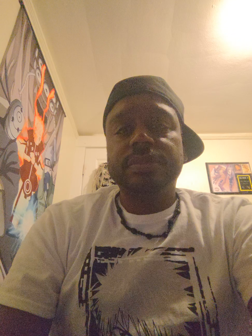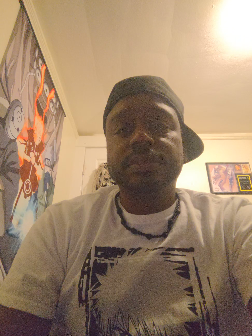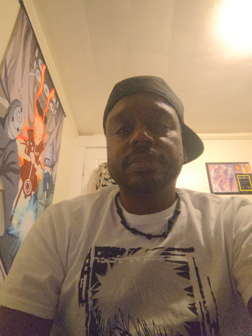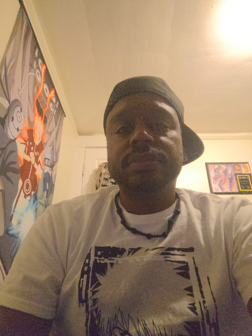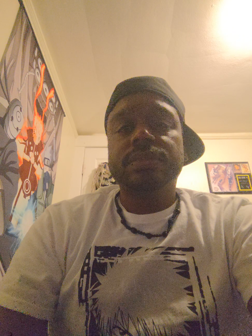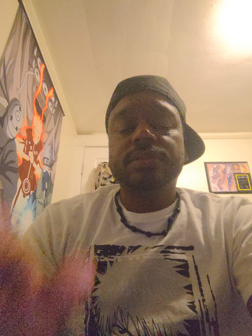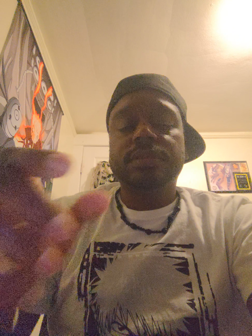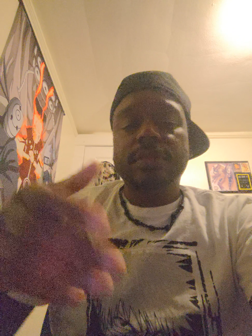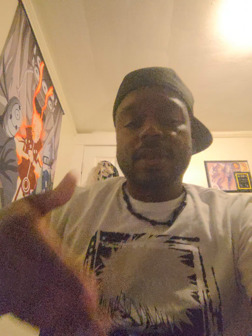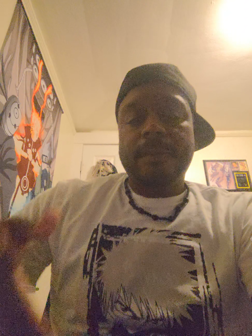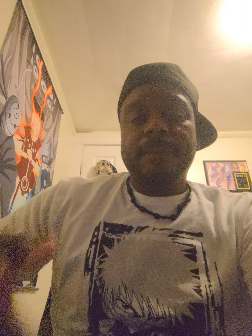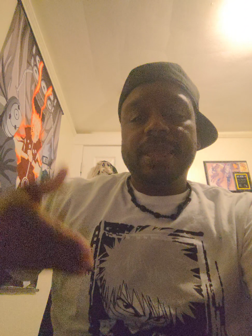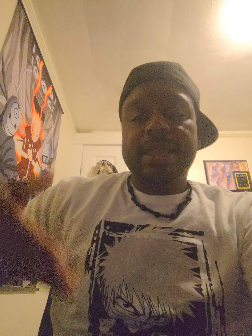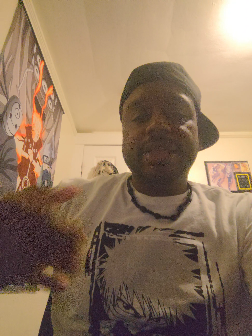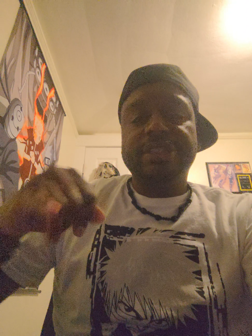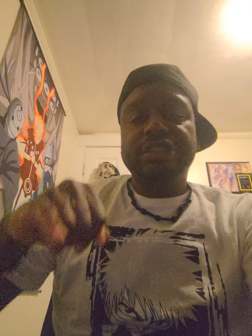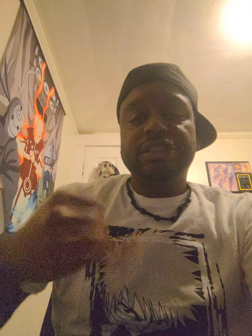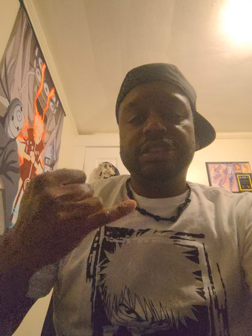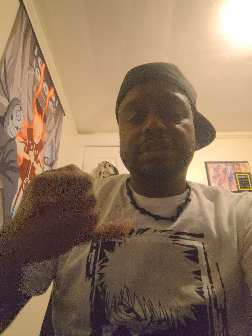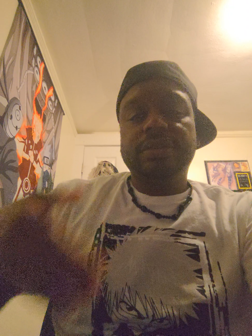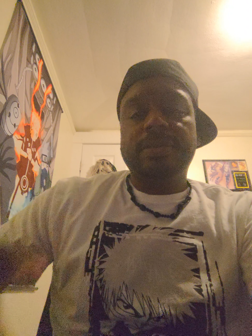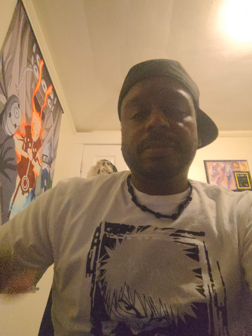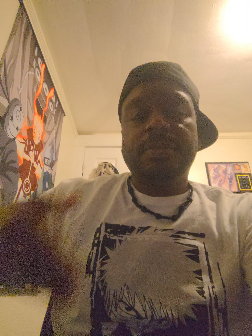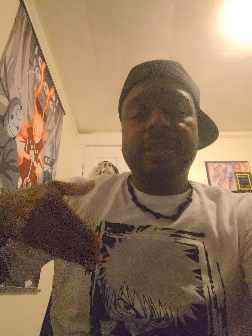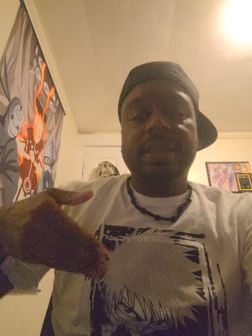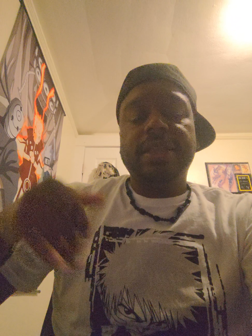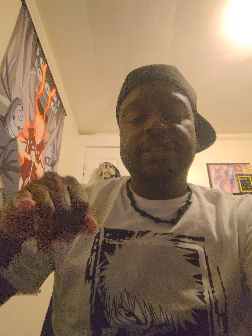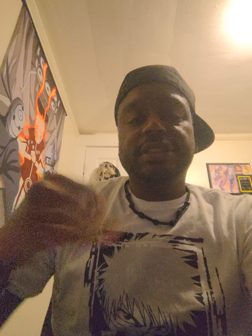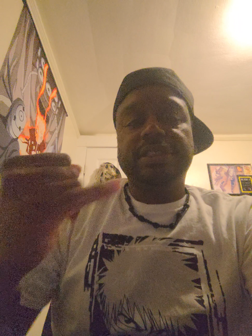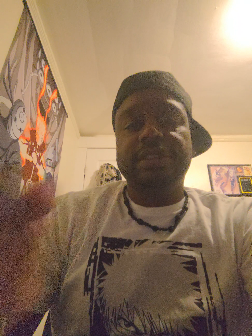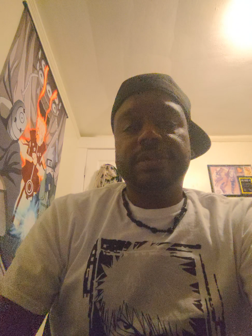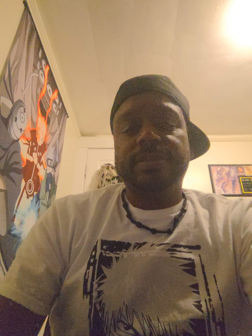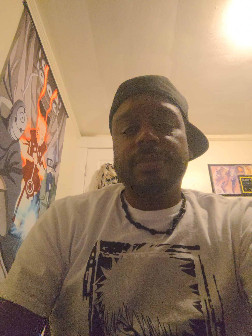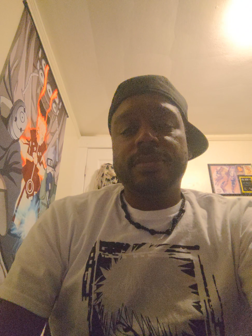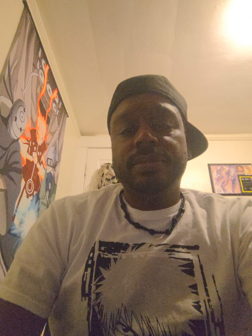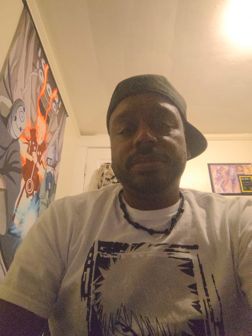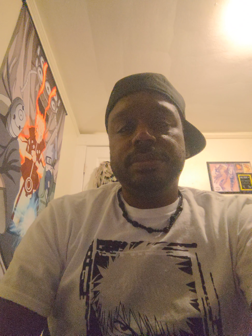jeans